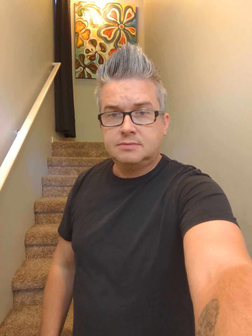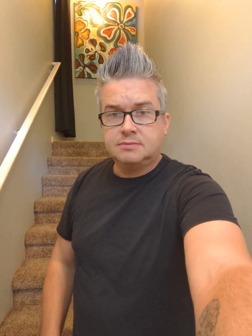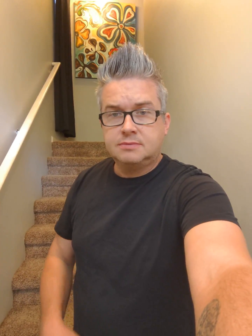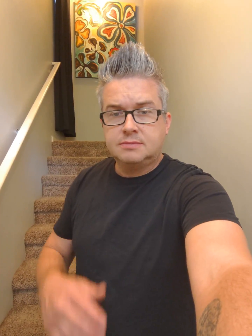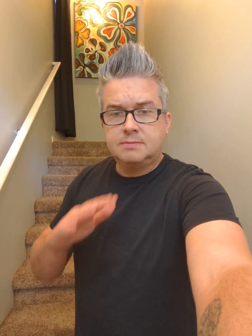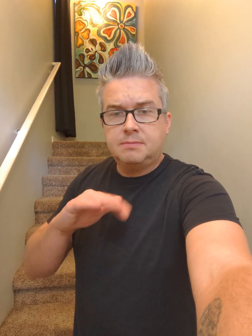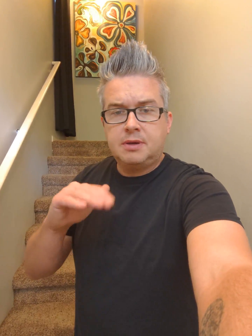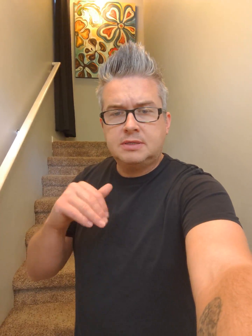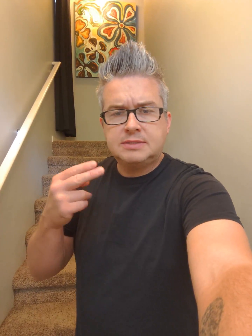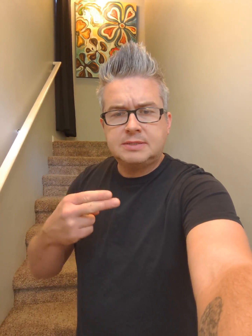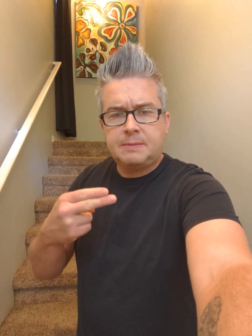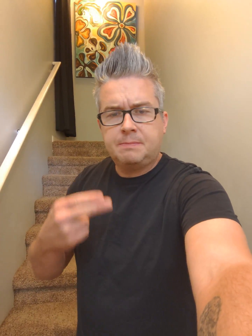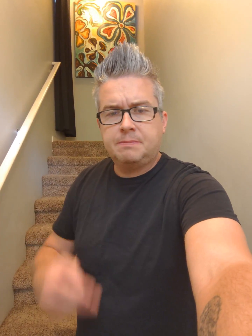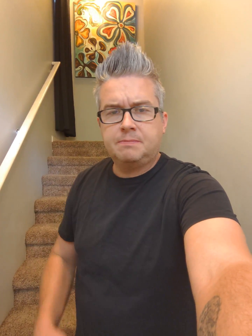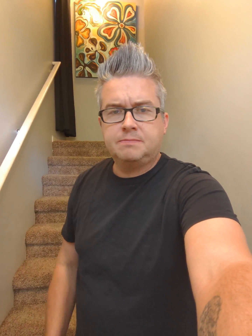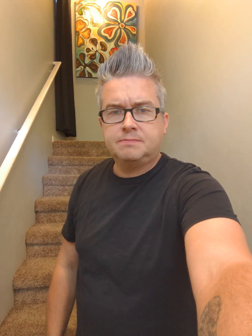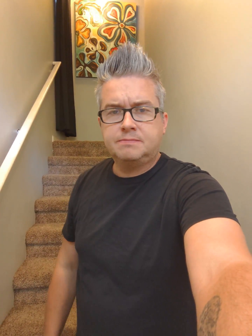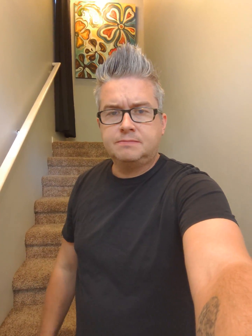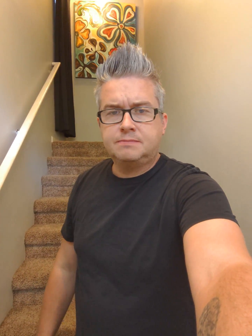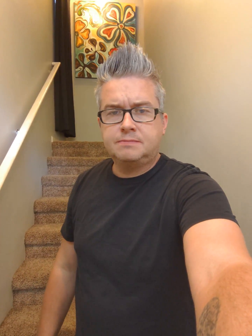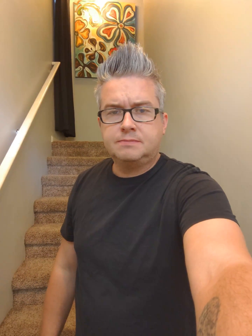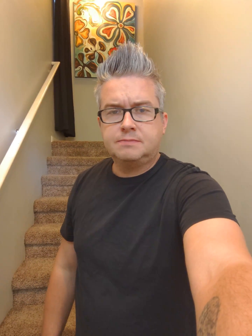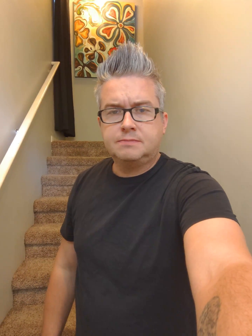pet's name